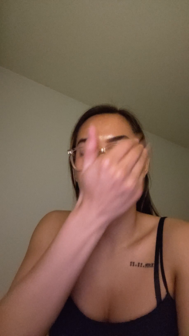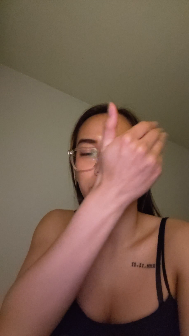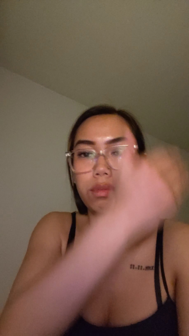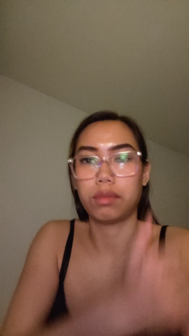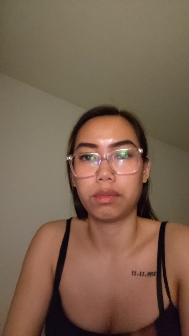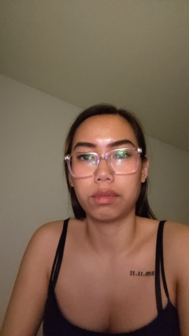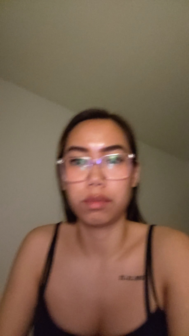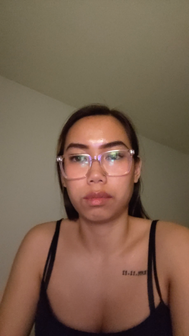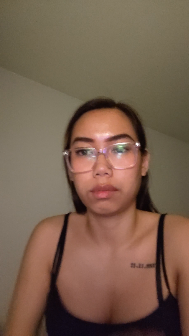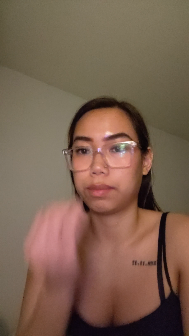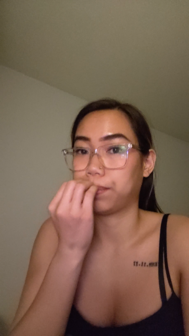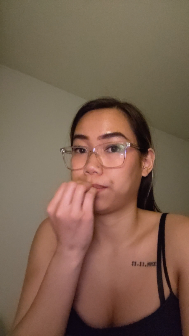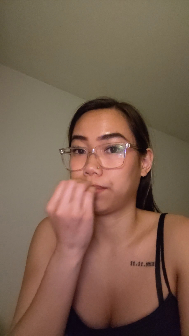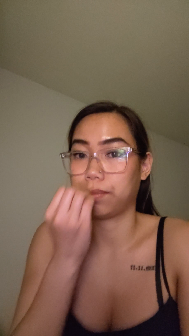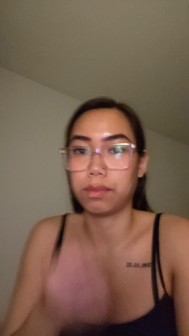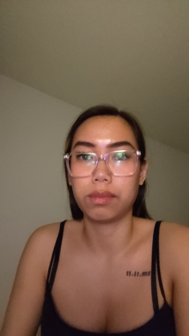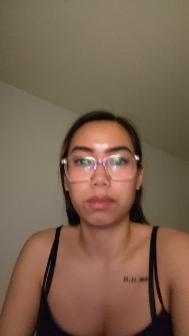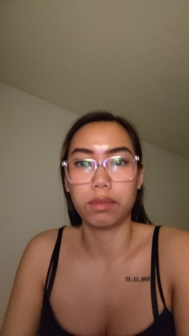eat